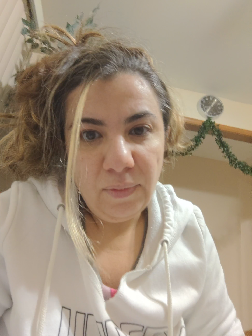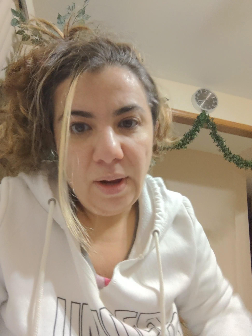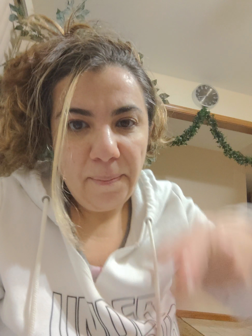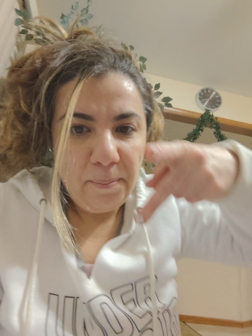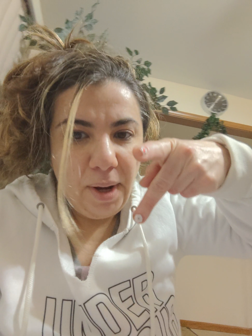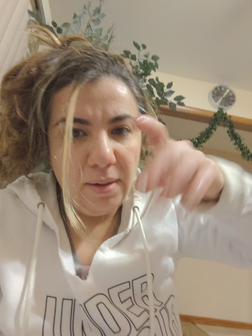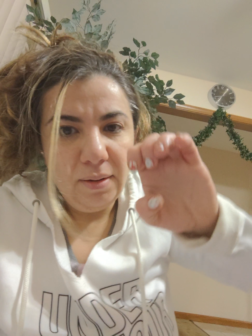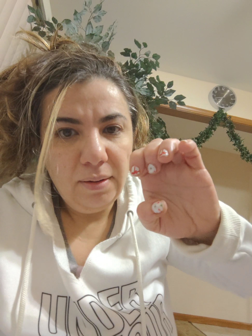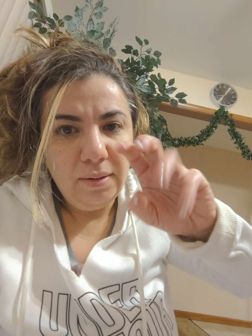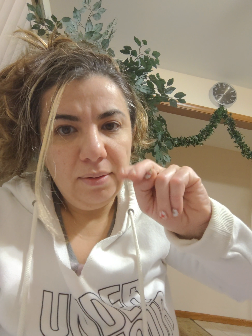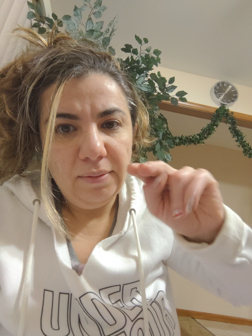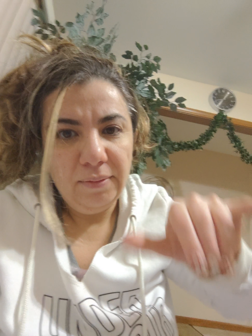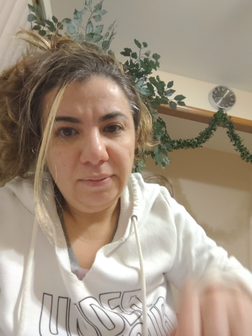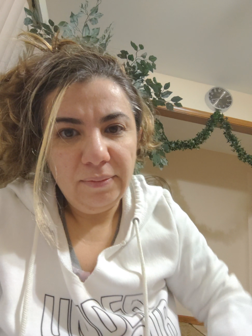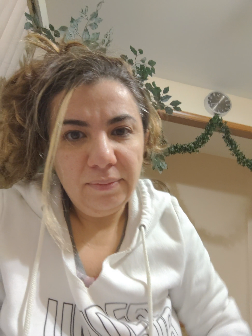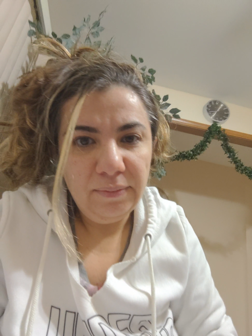penny